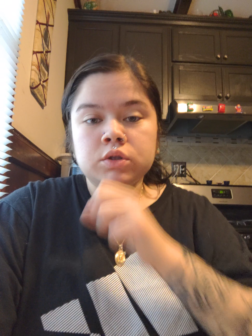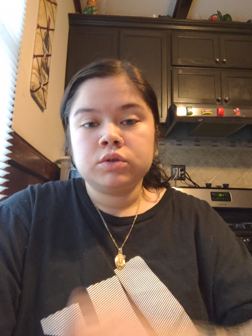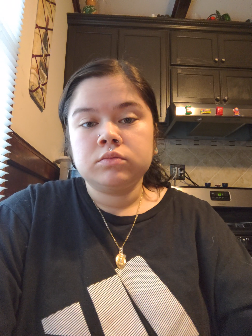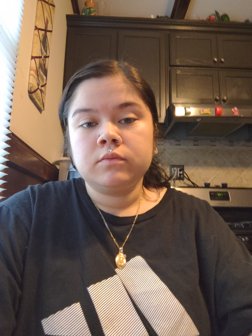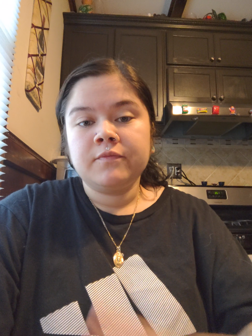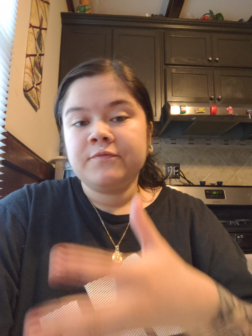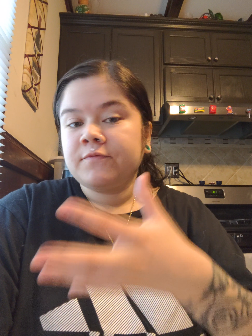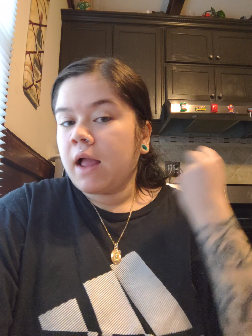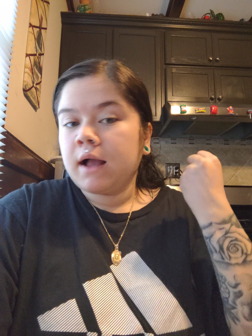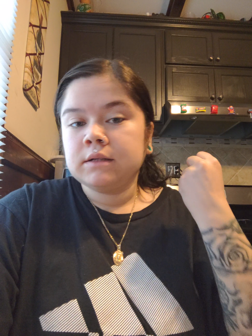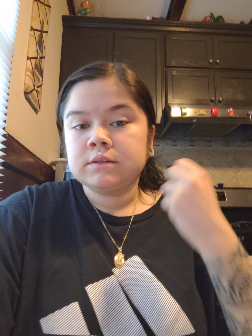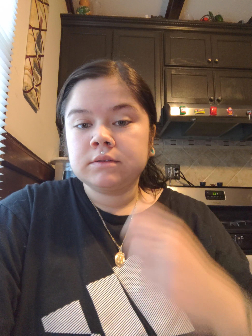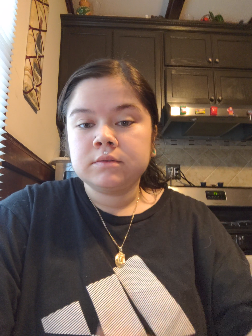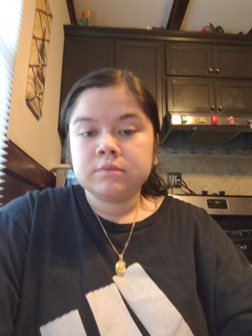fast